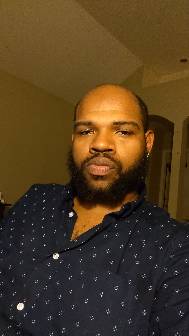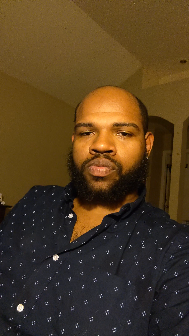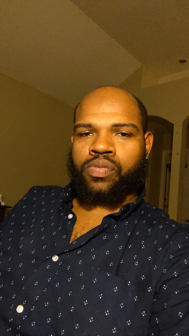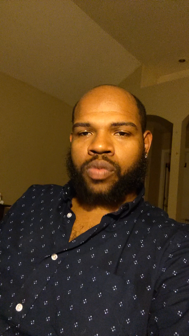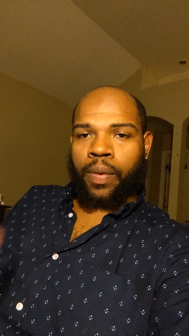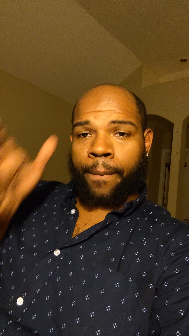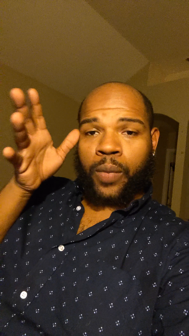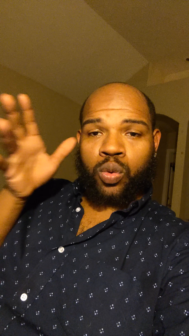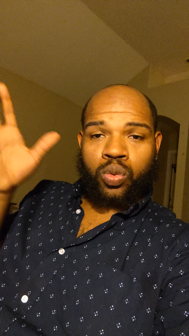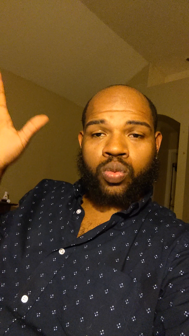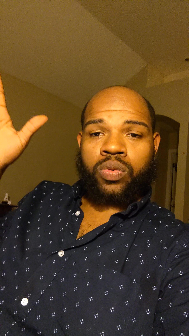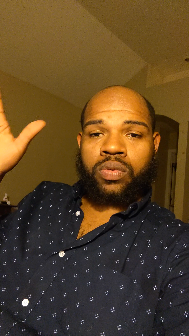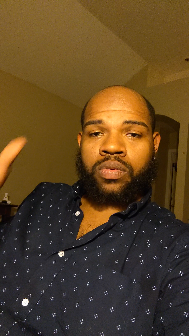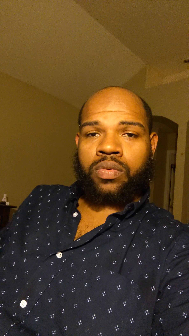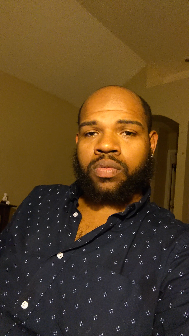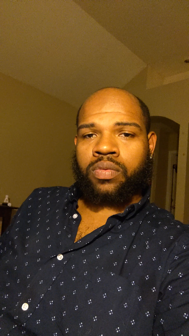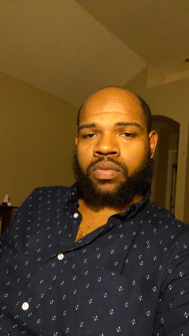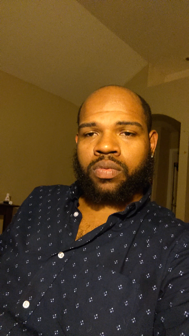moose